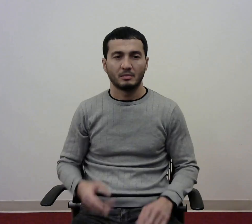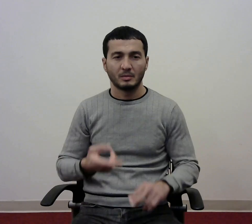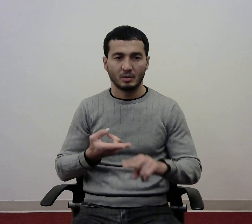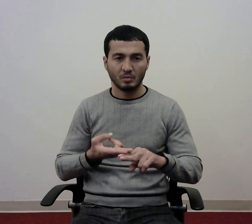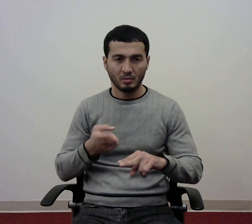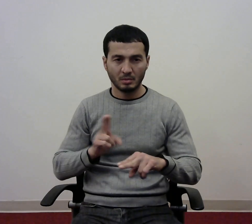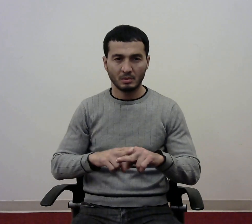bu